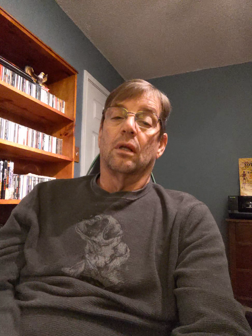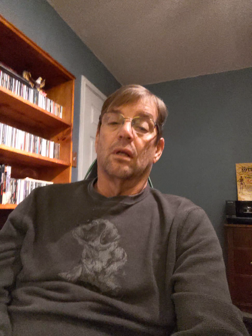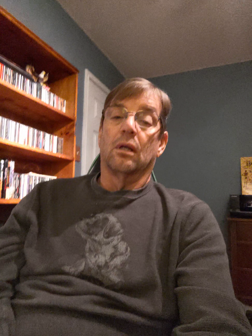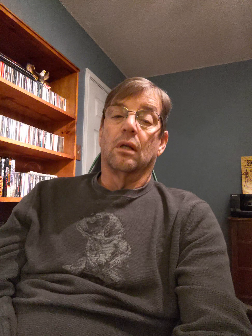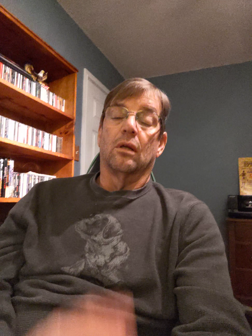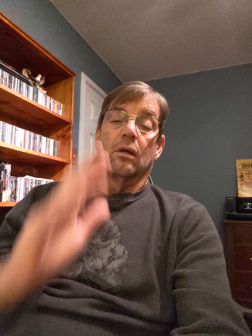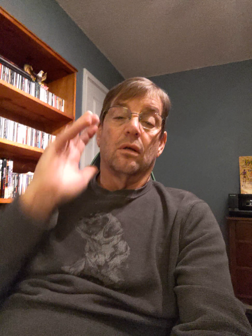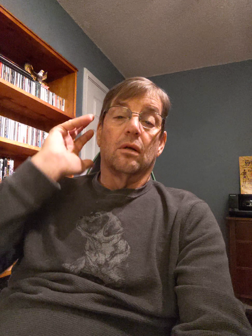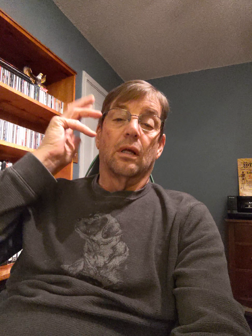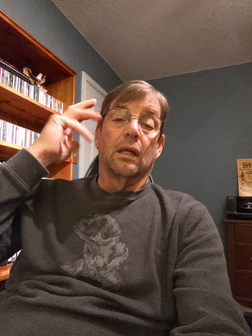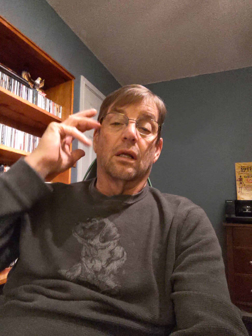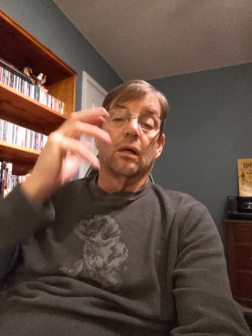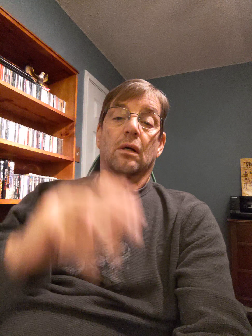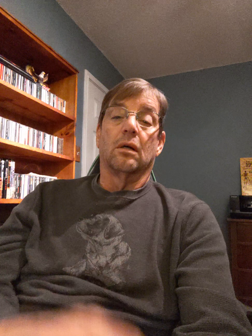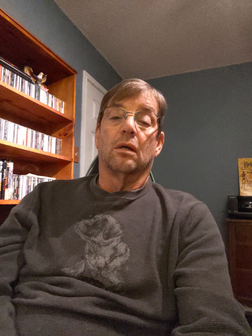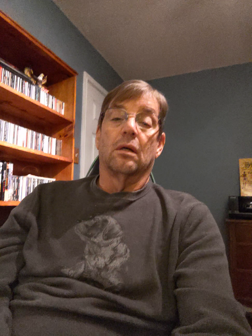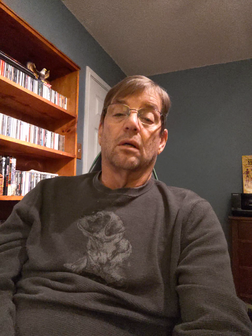radio